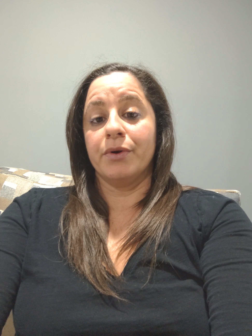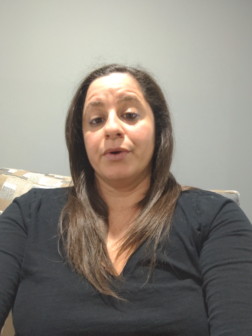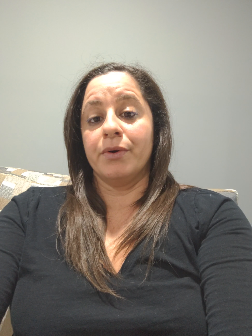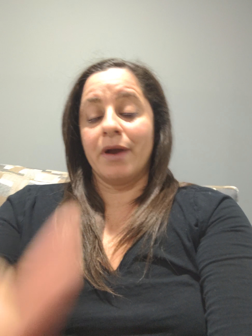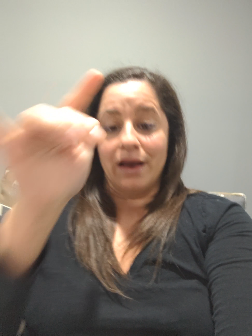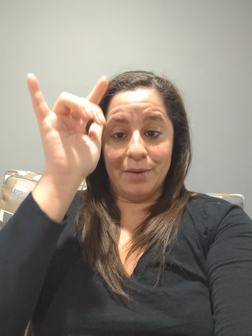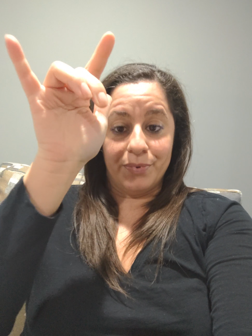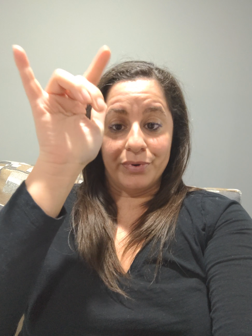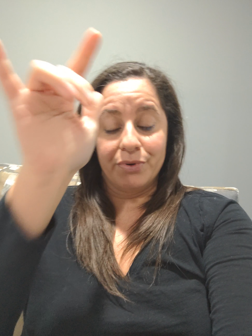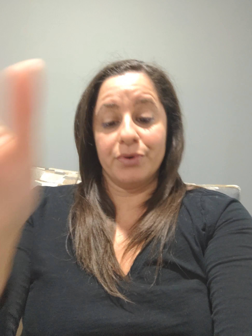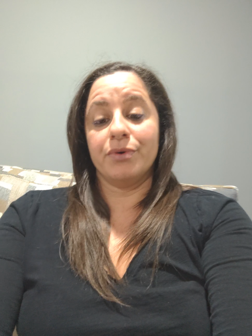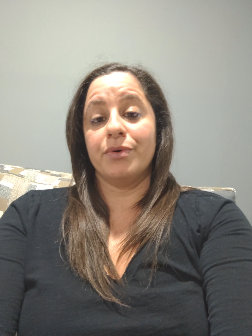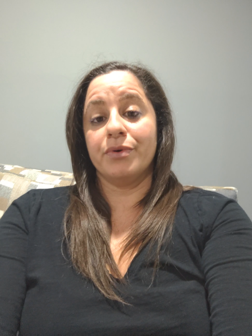airplane